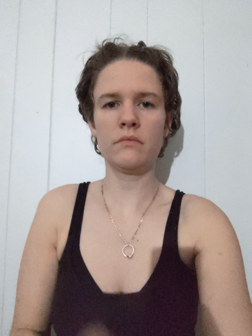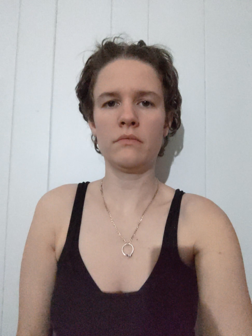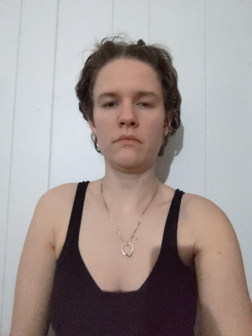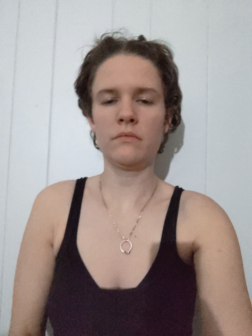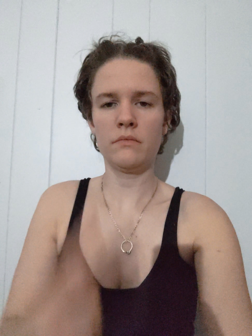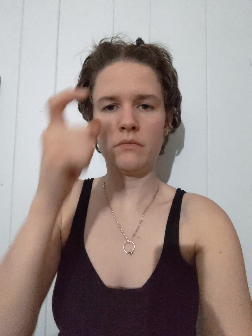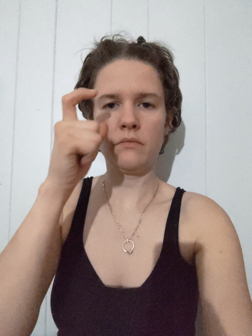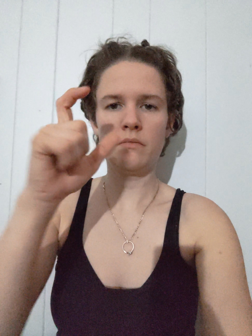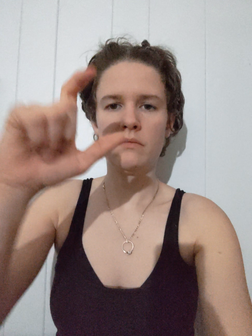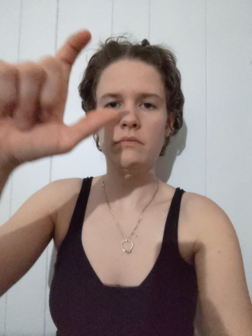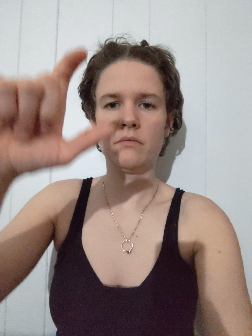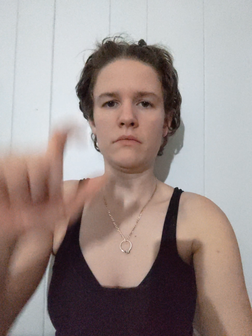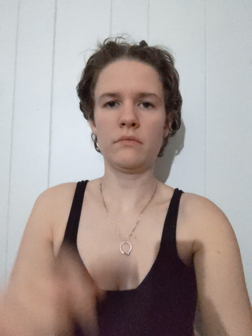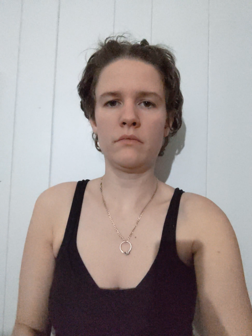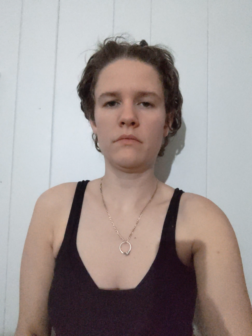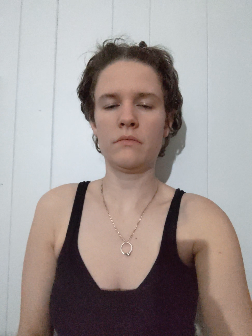moon